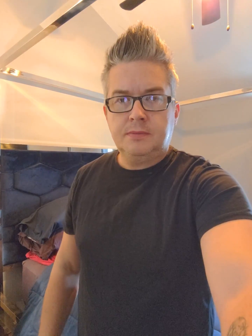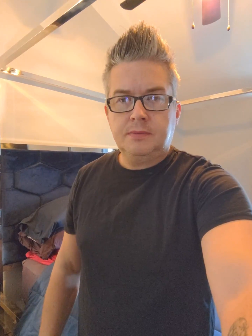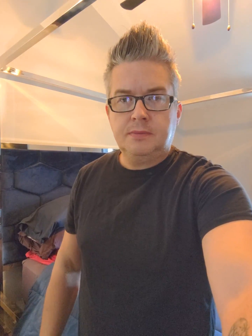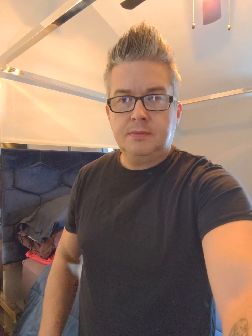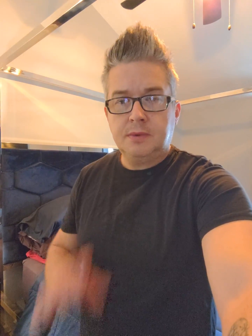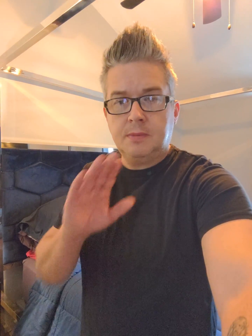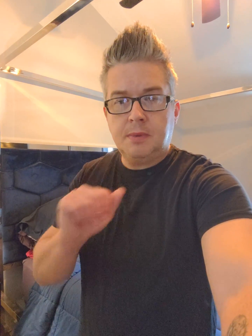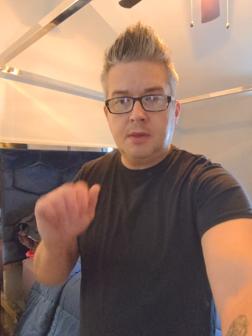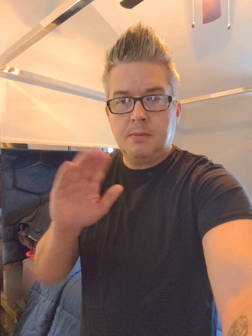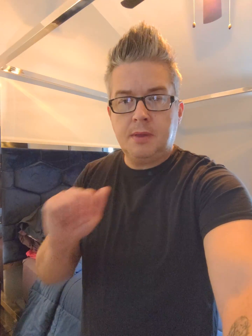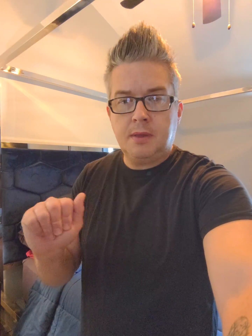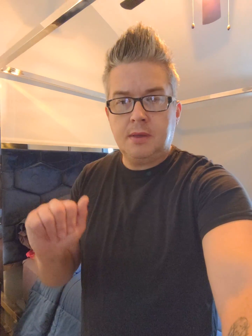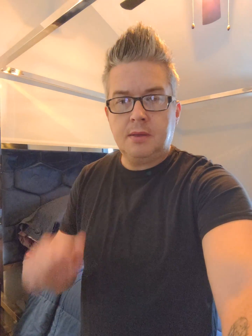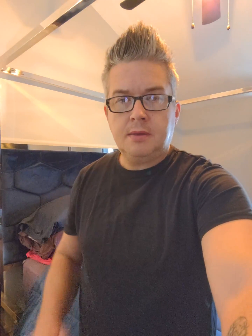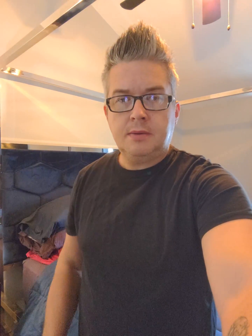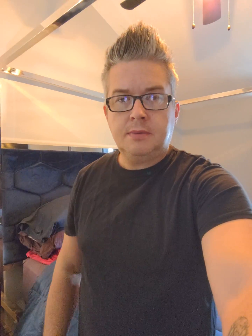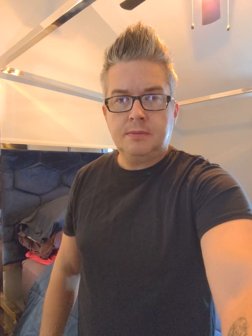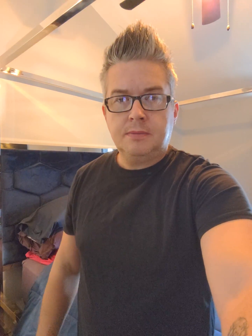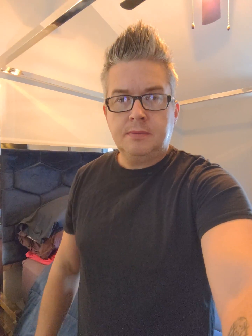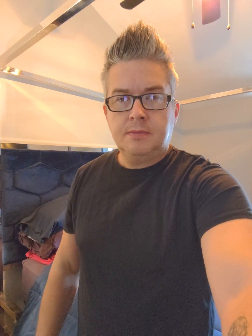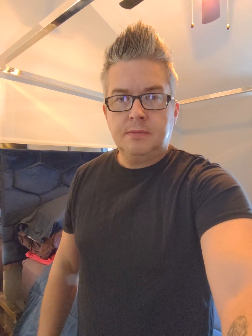baa baa